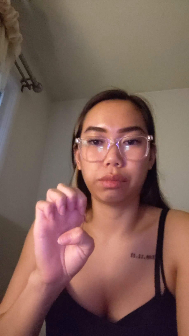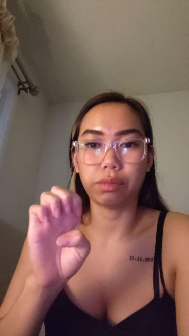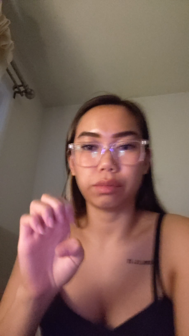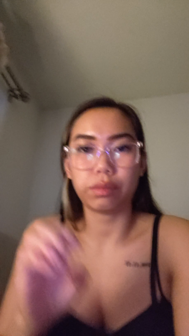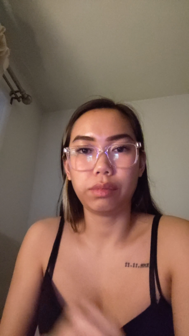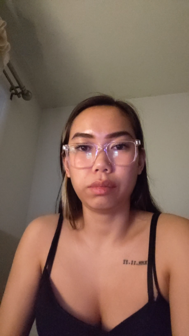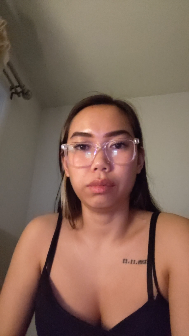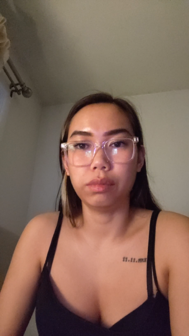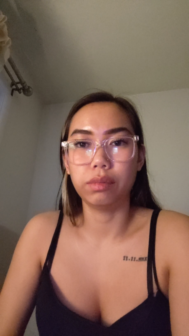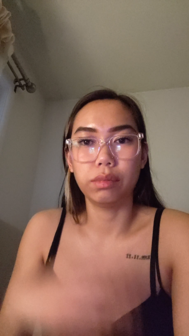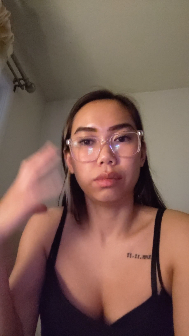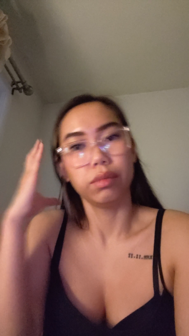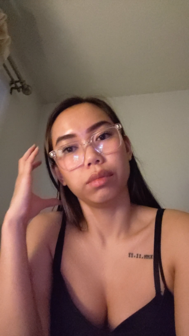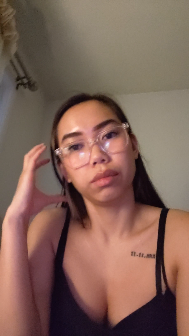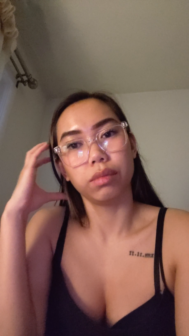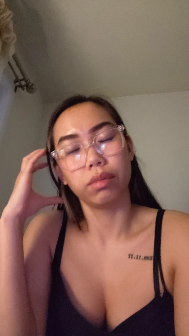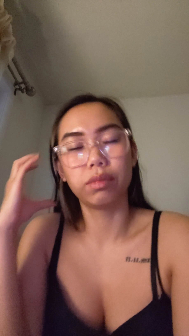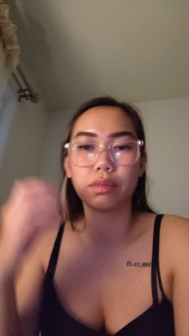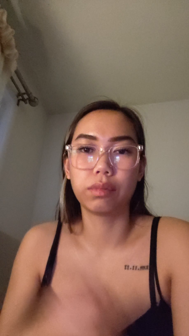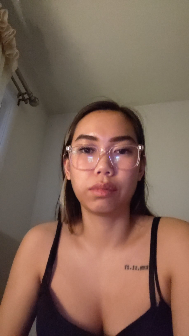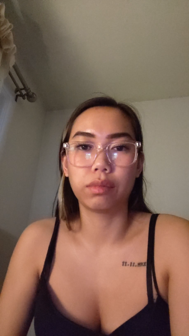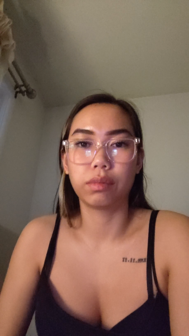pillow